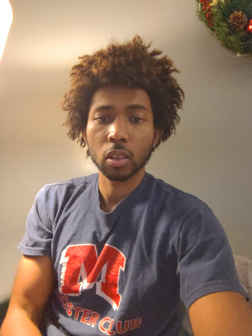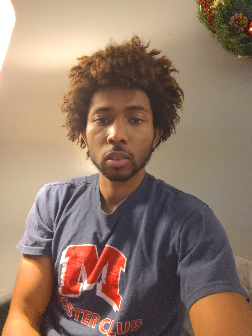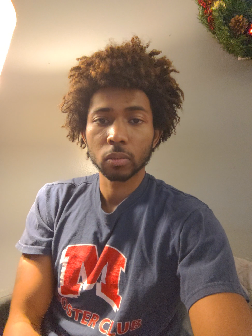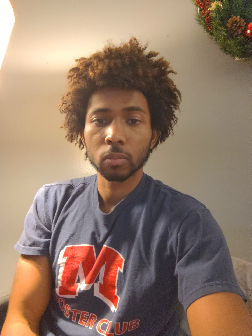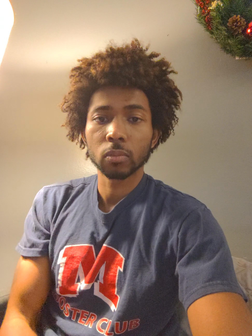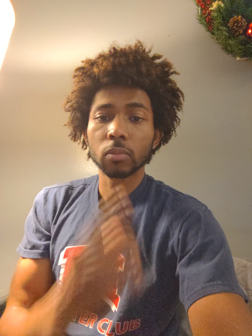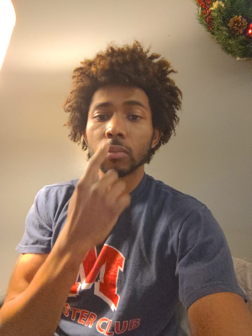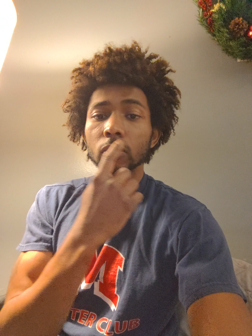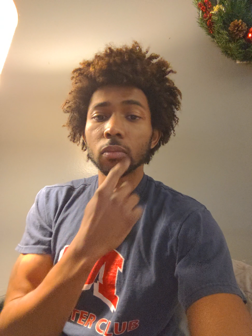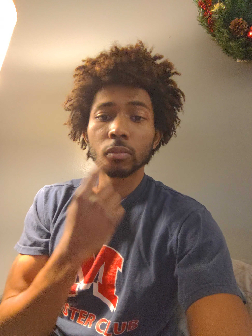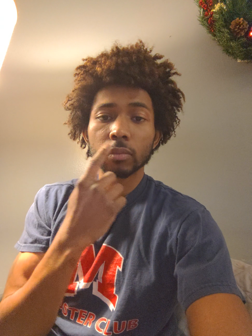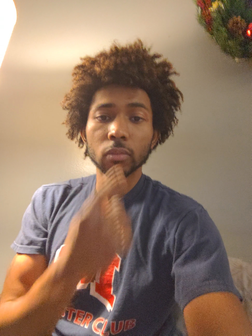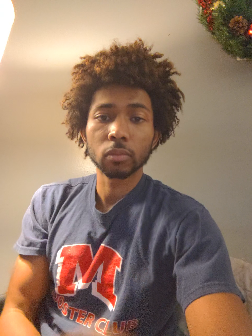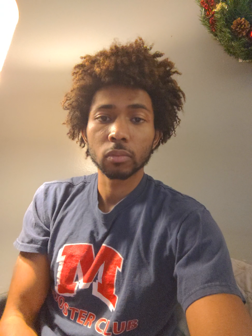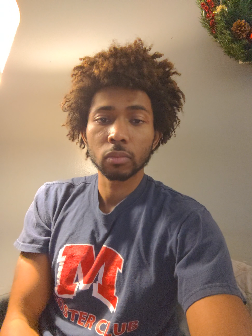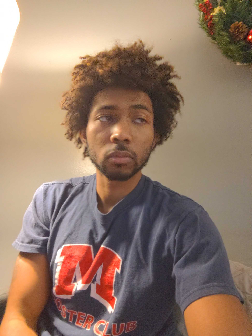mouth